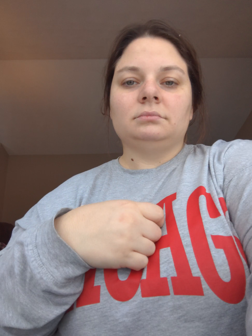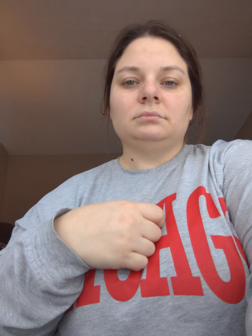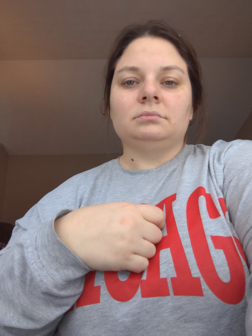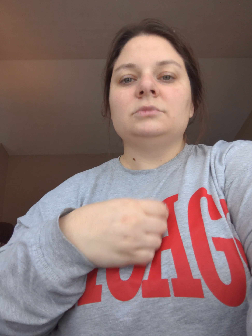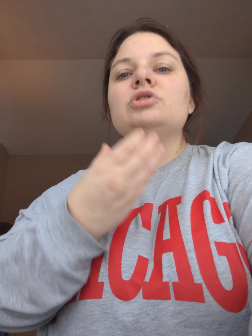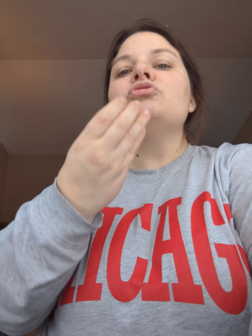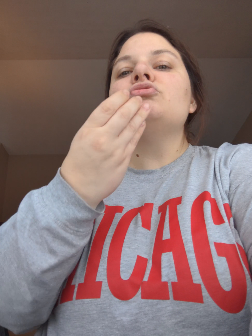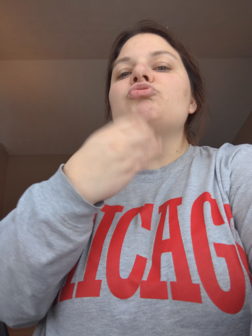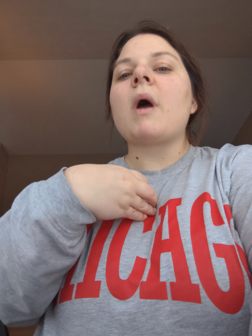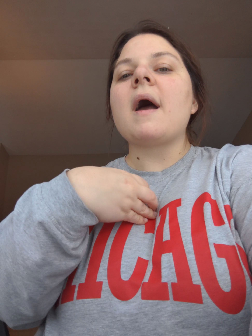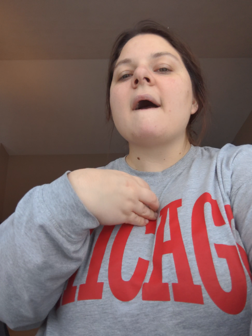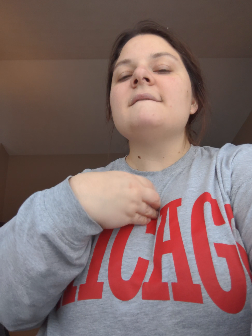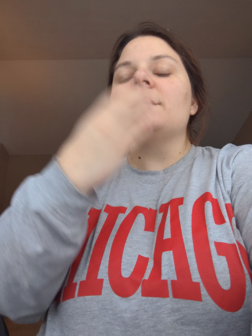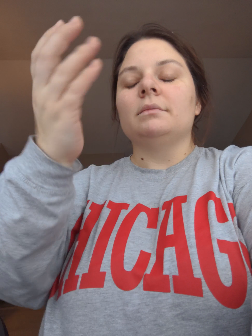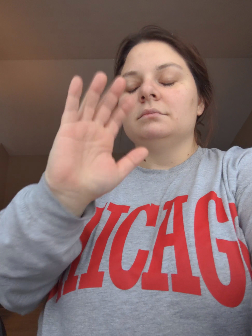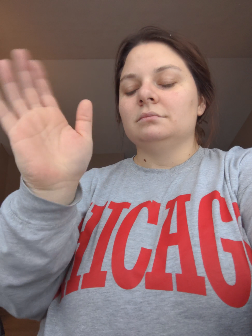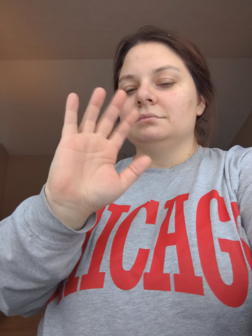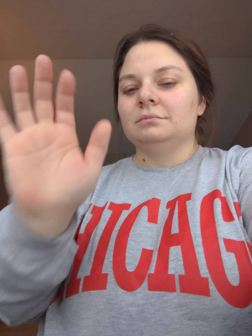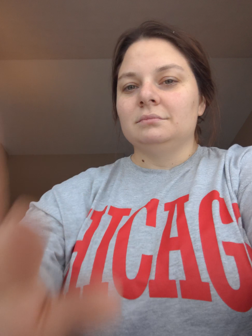giraffe